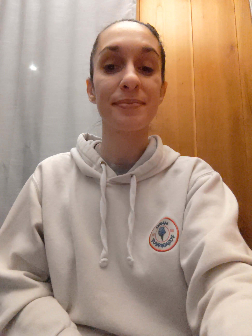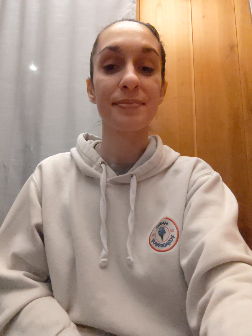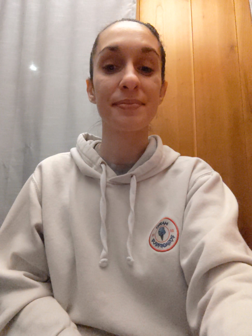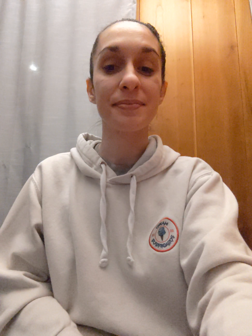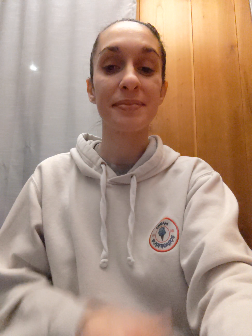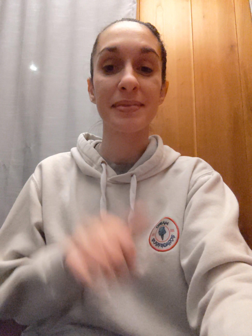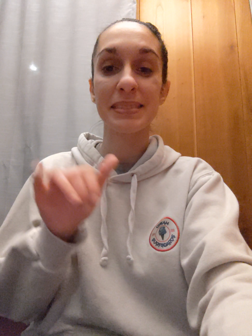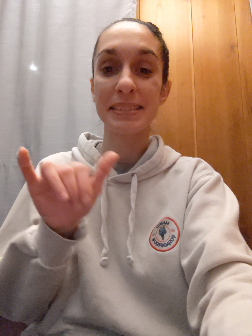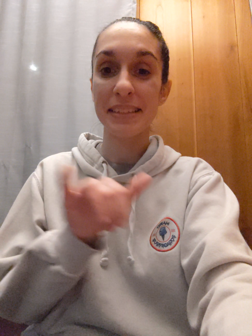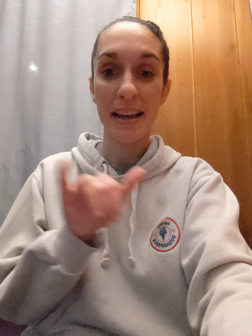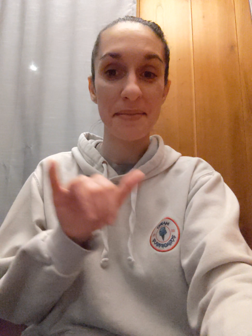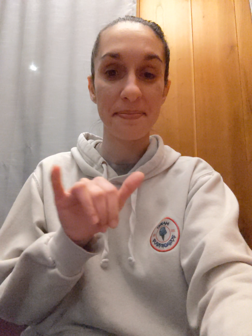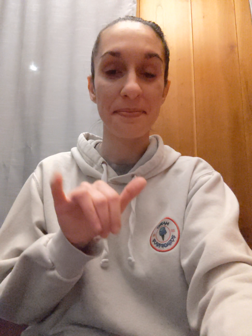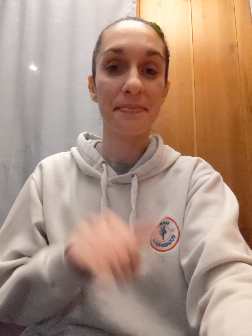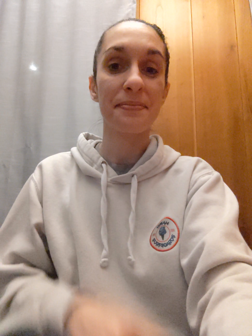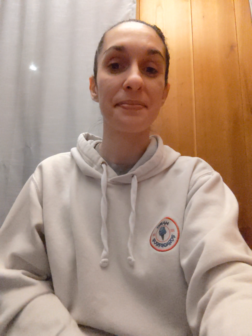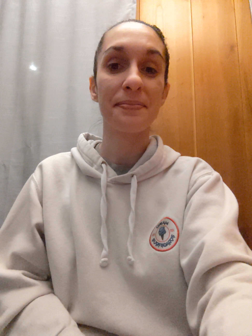same